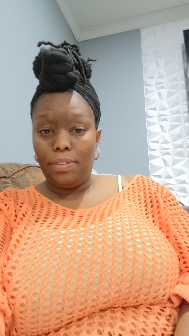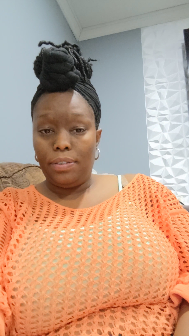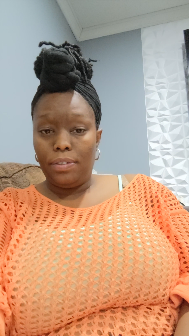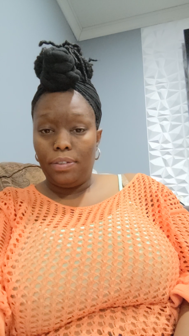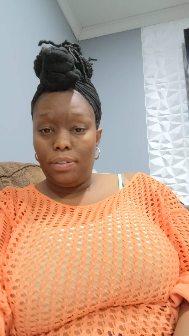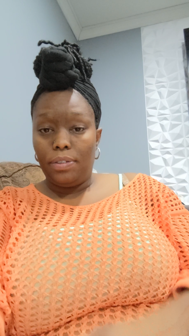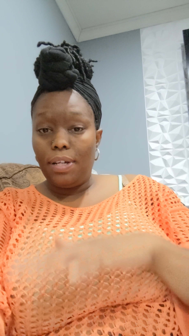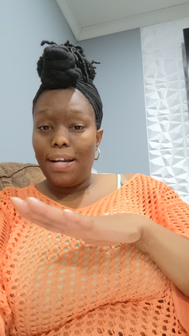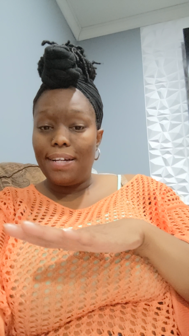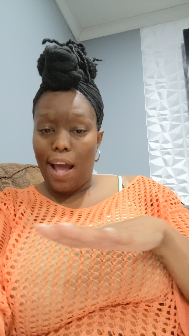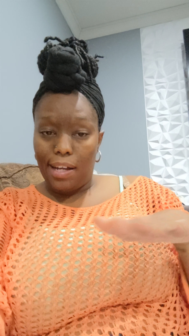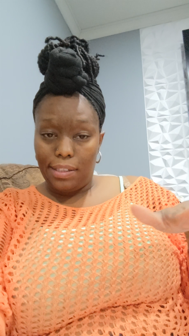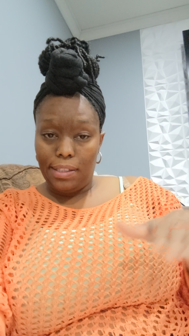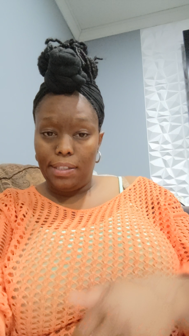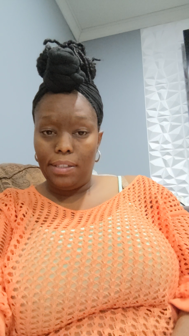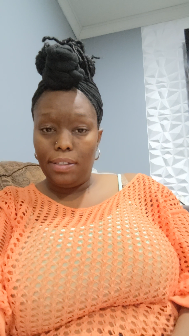nice